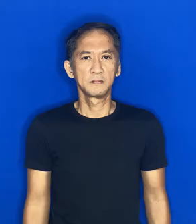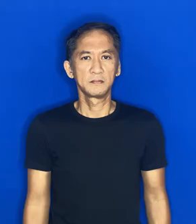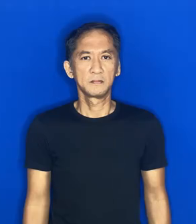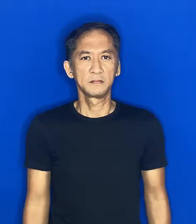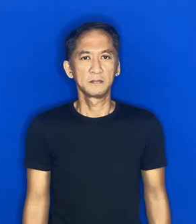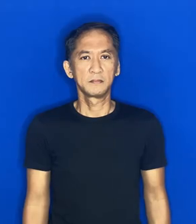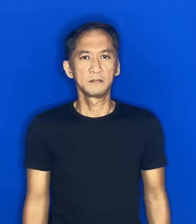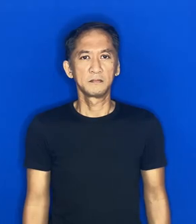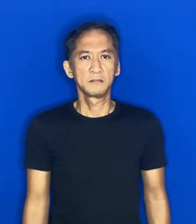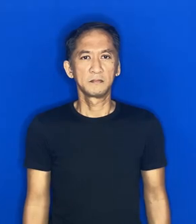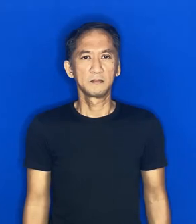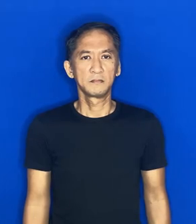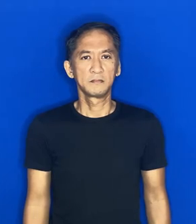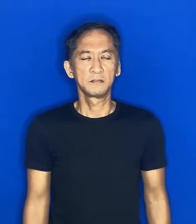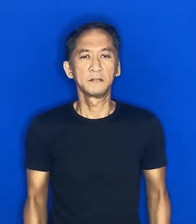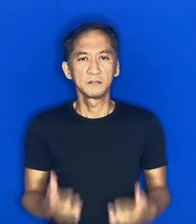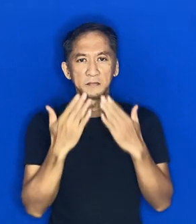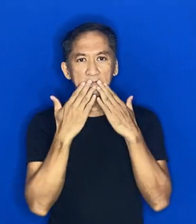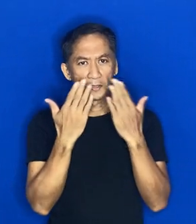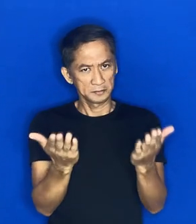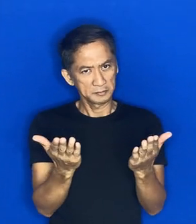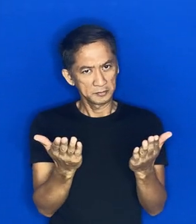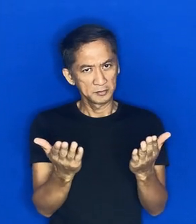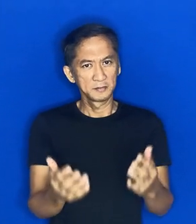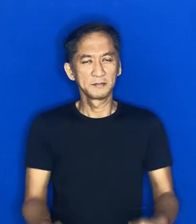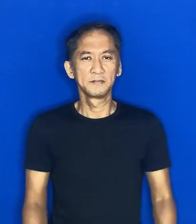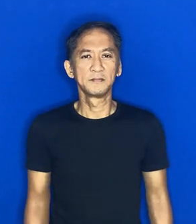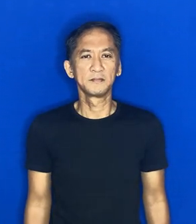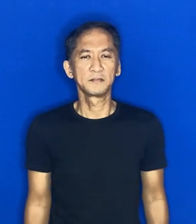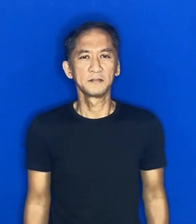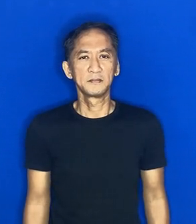thank you